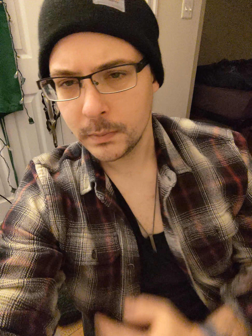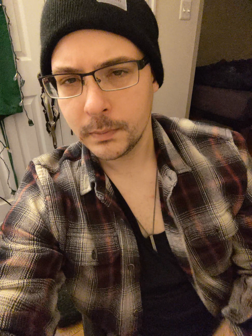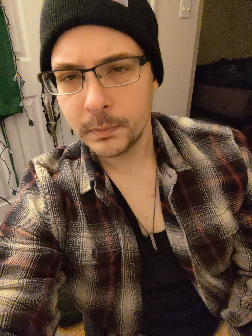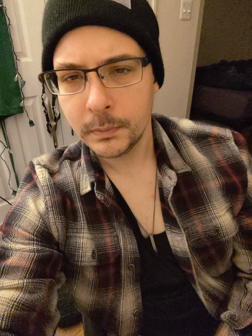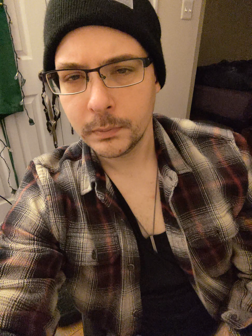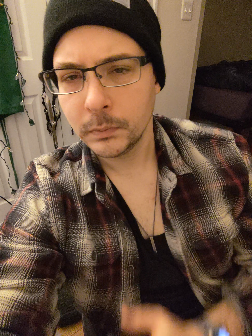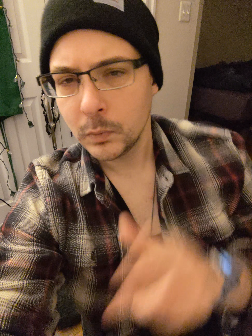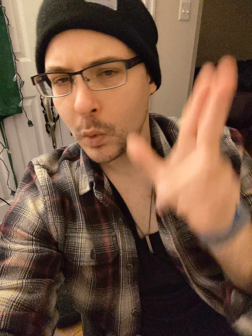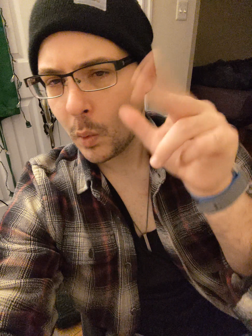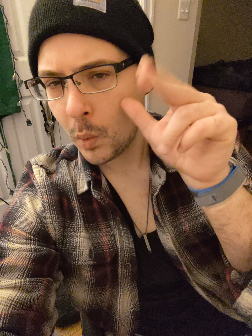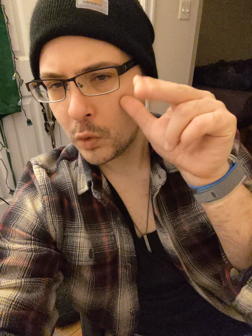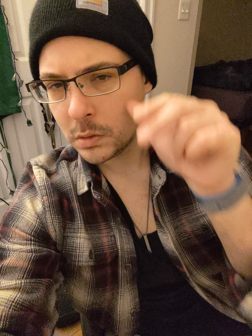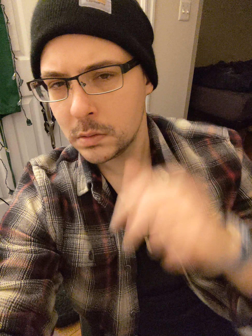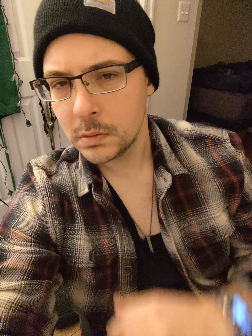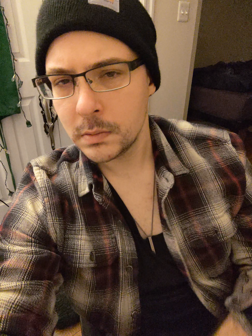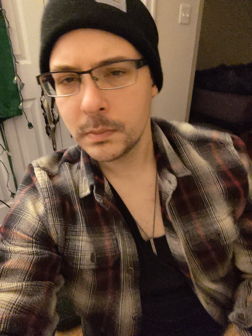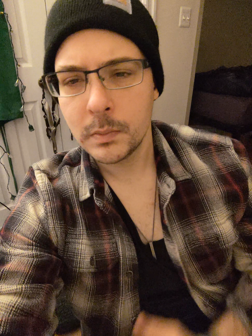horse